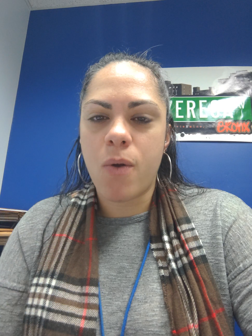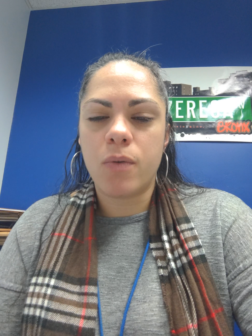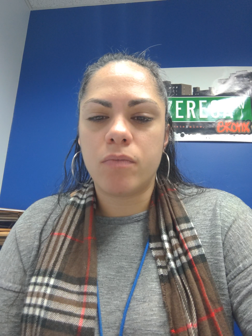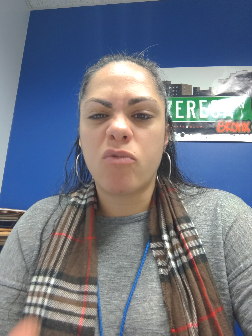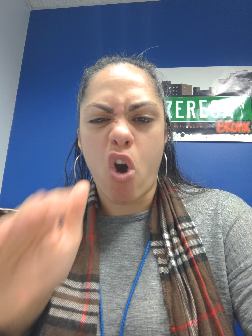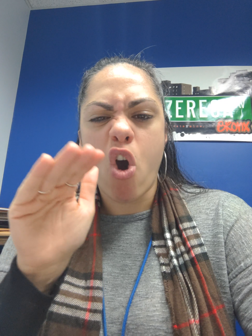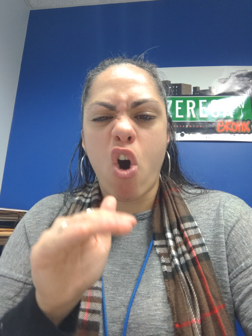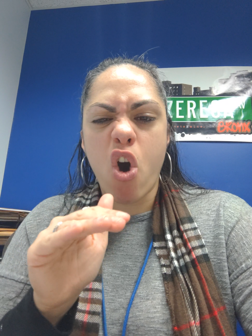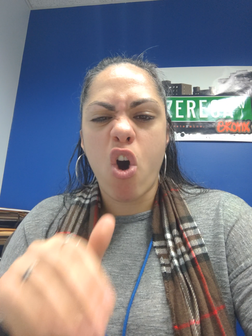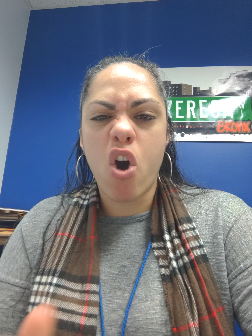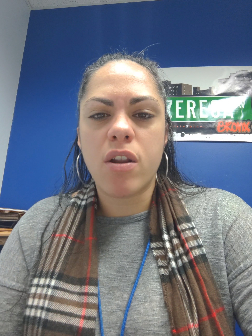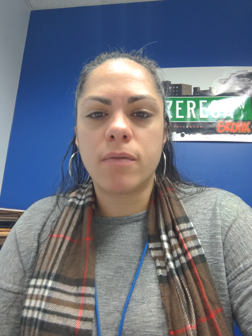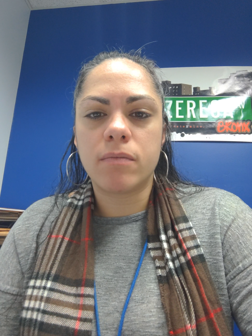on